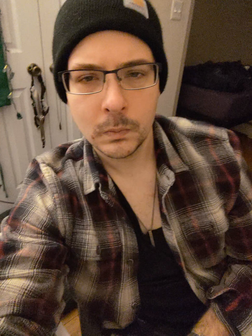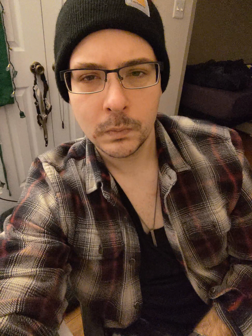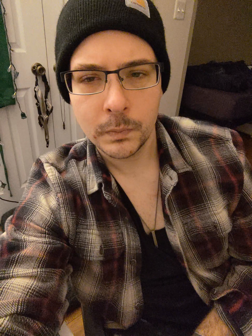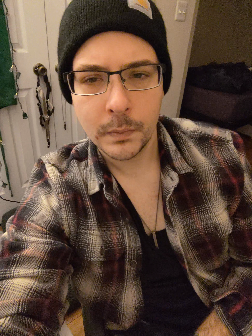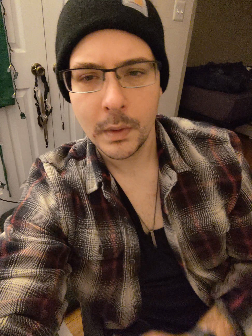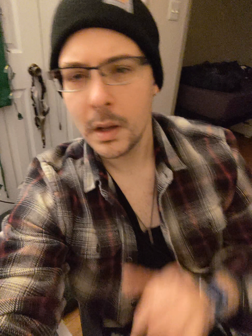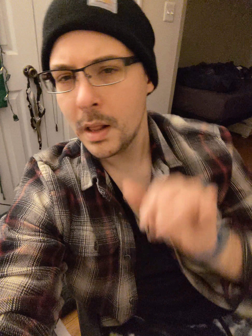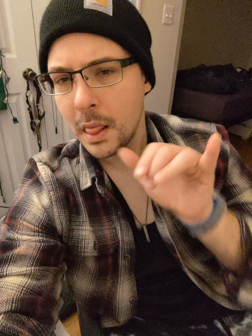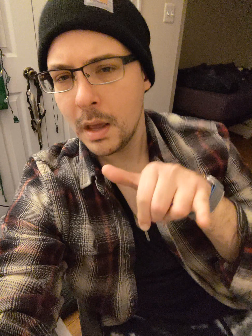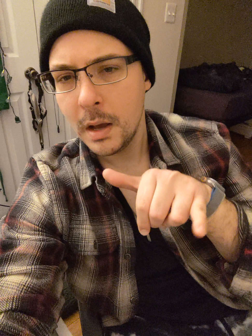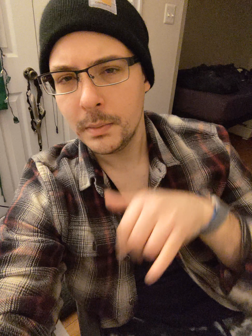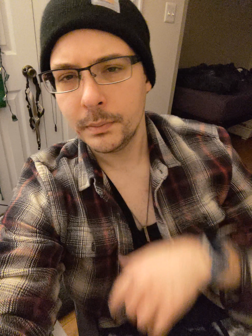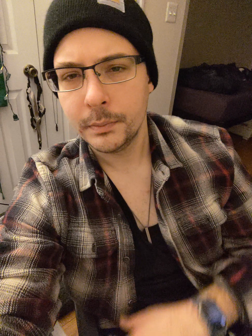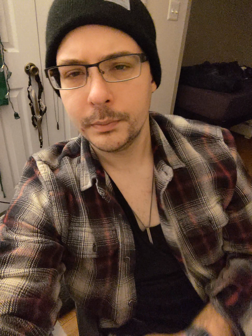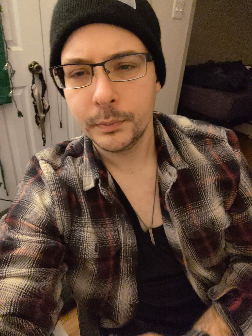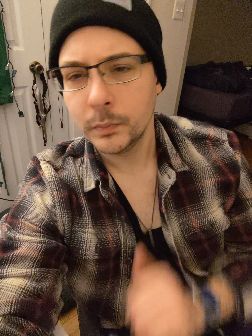that